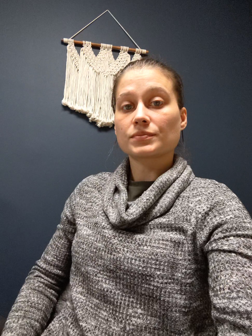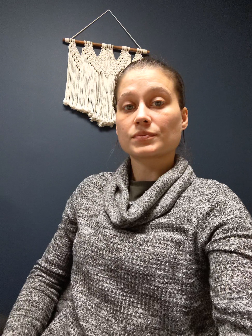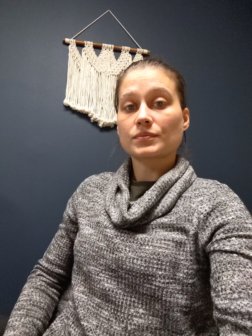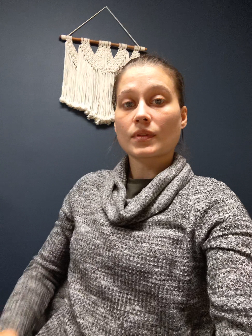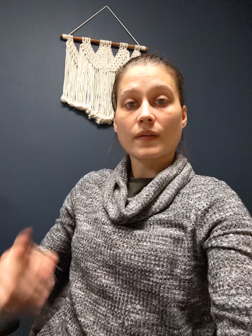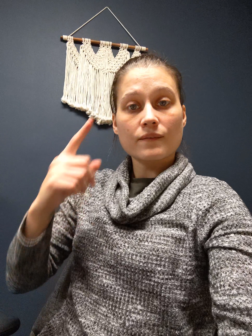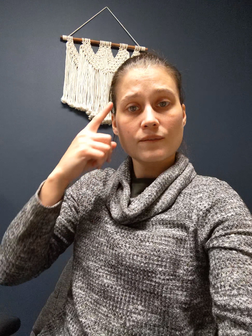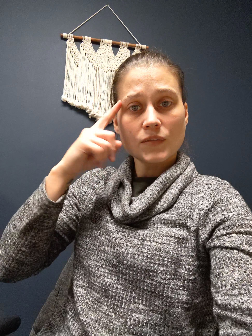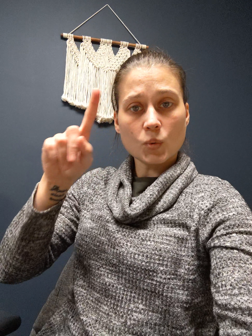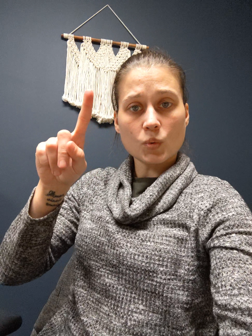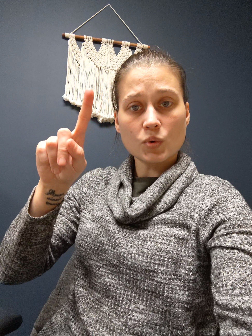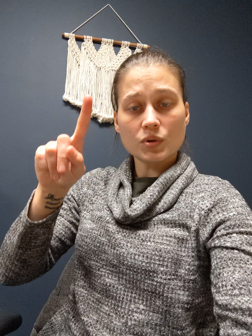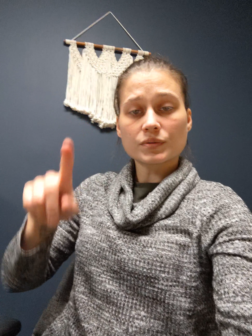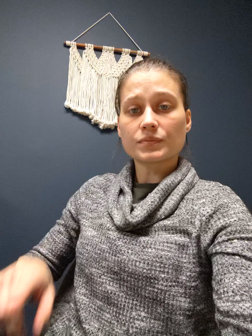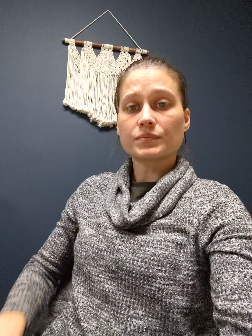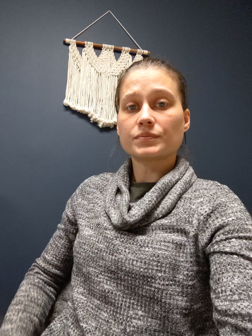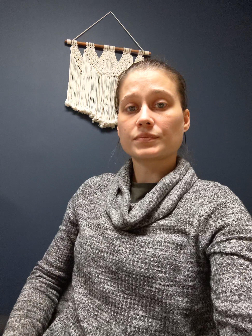for